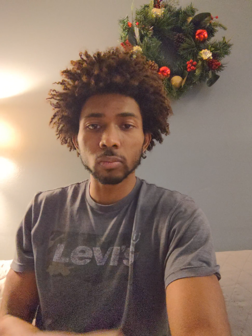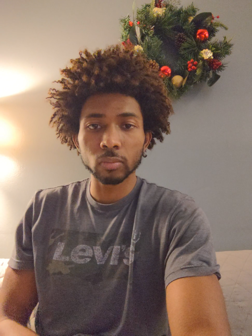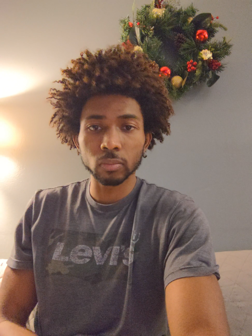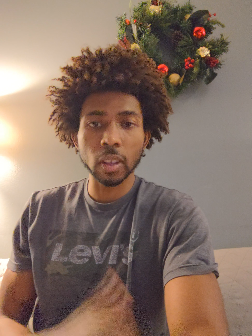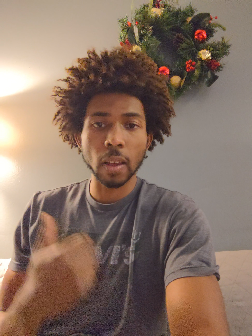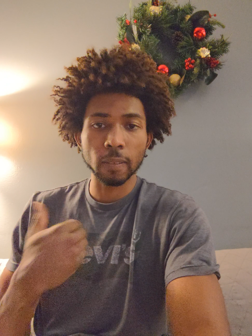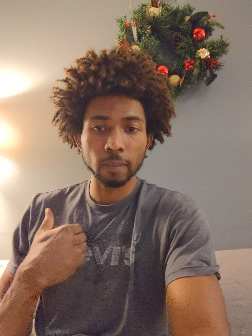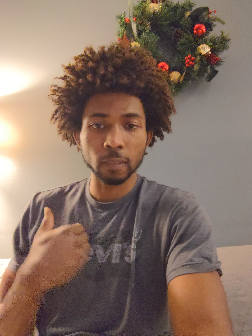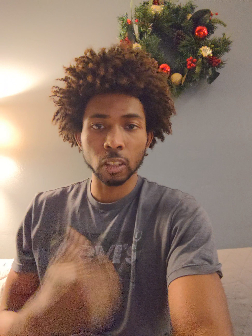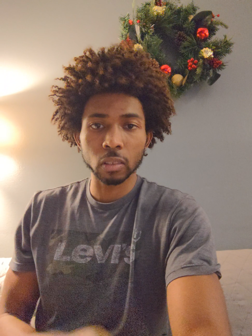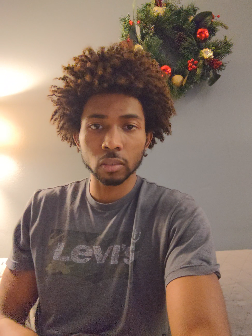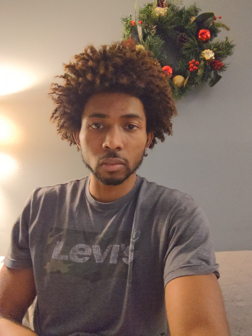have